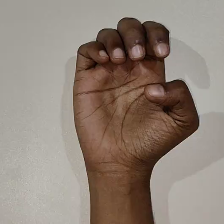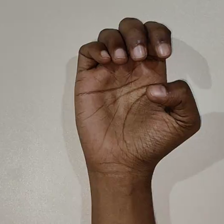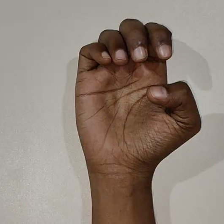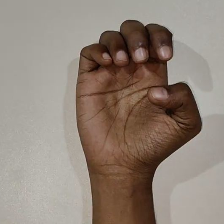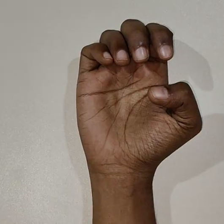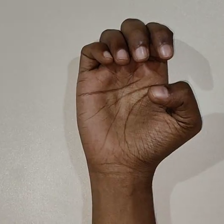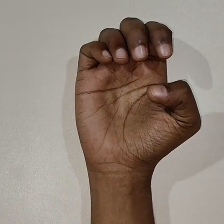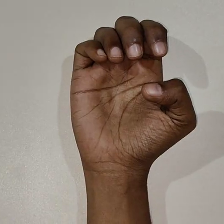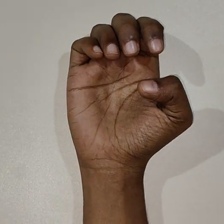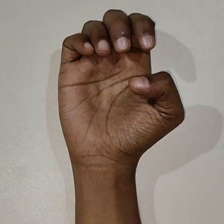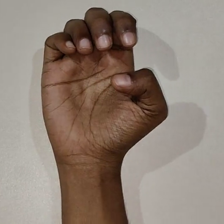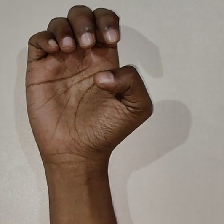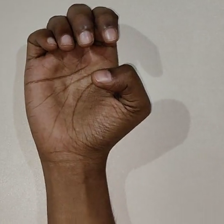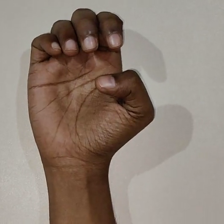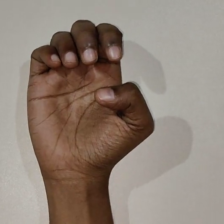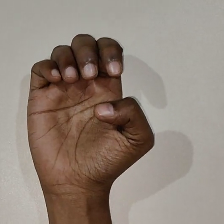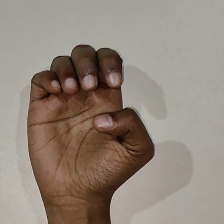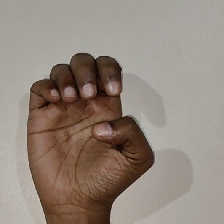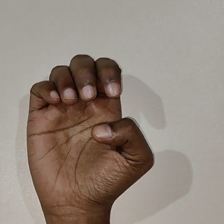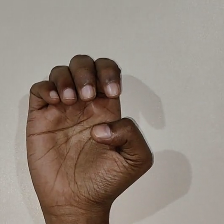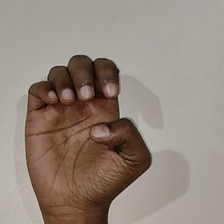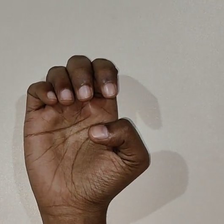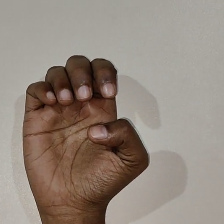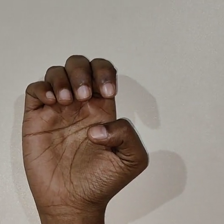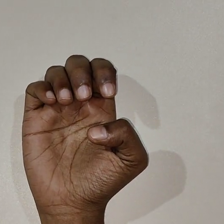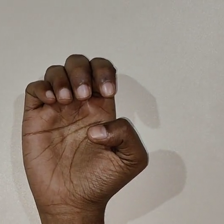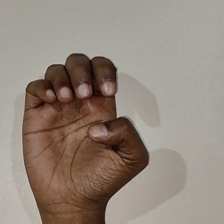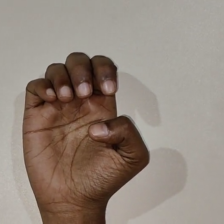ഈ